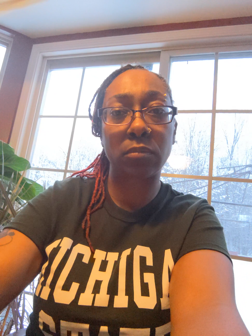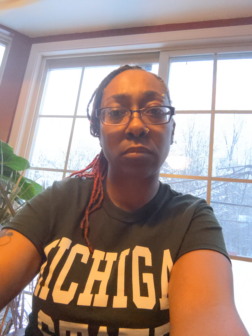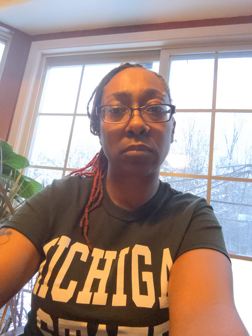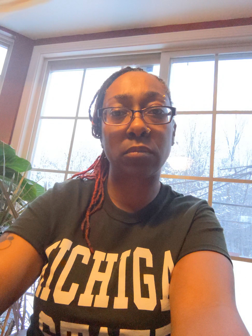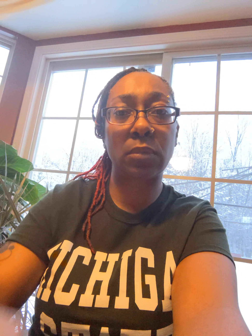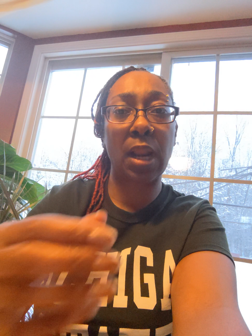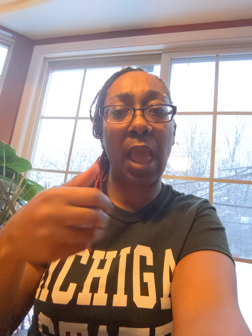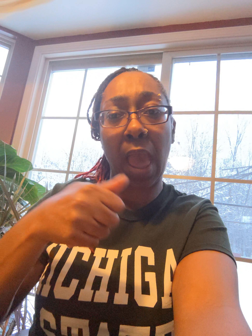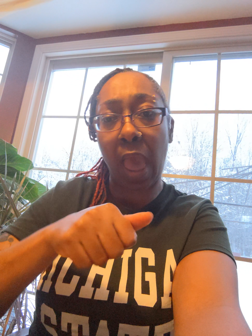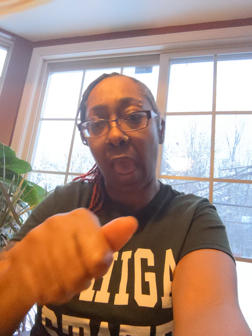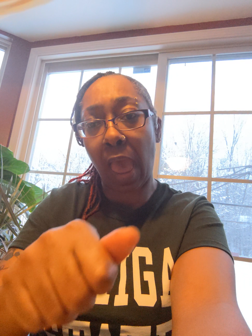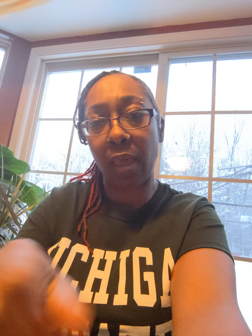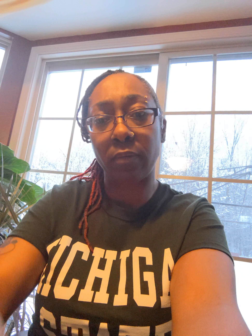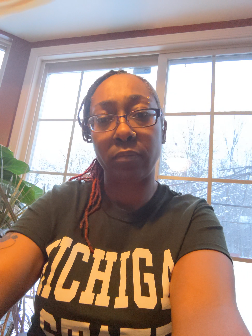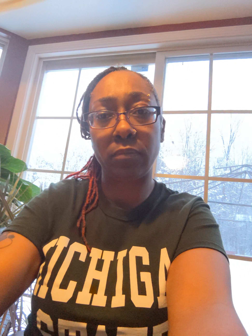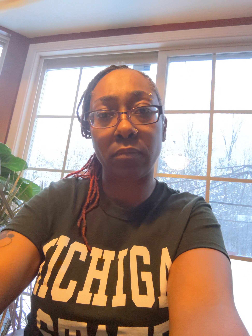hide